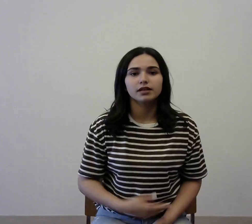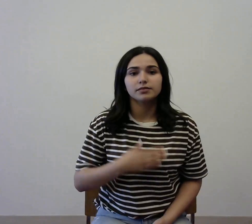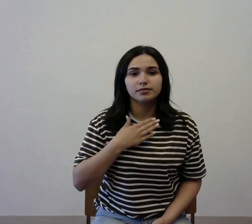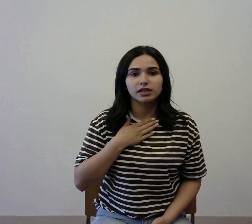mən